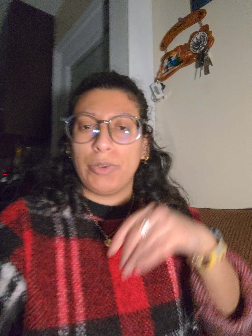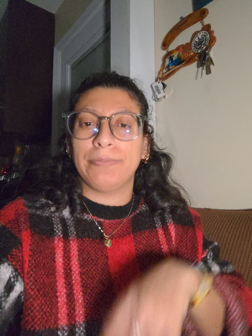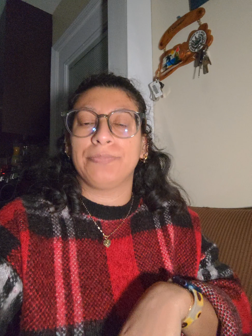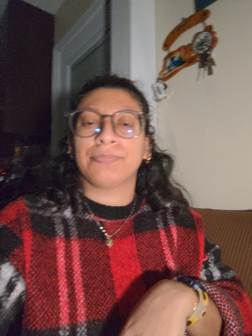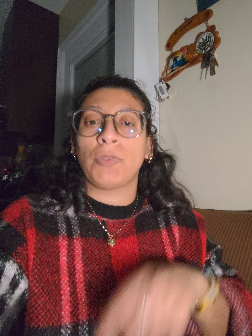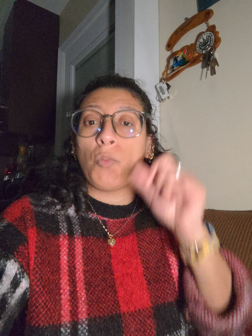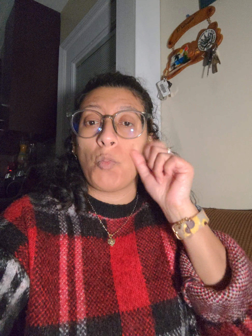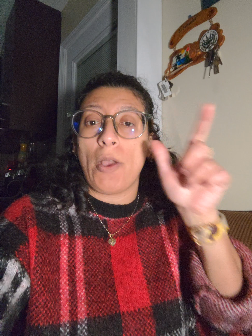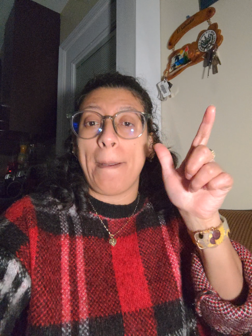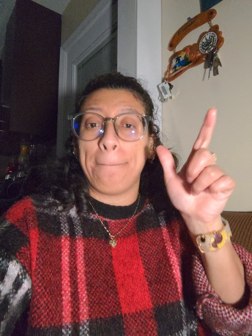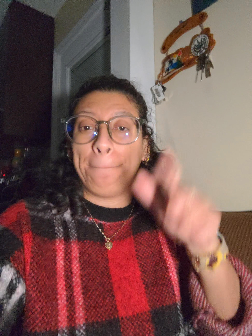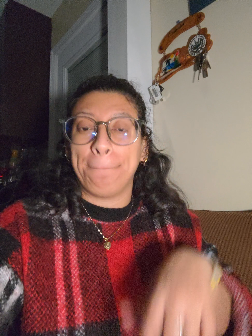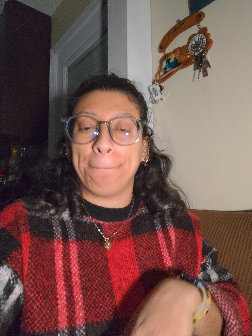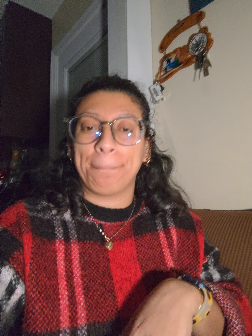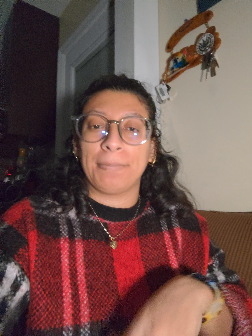awake